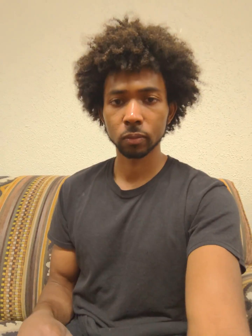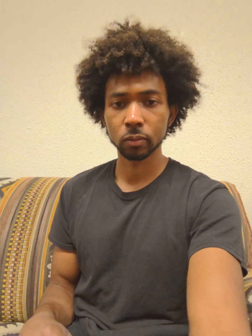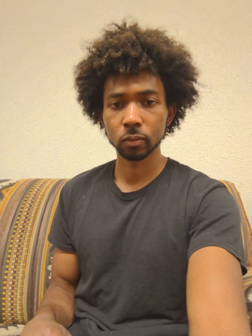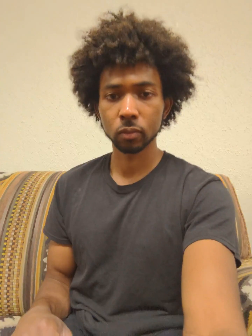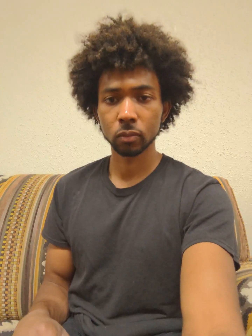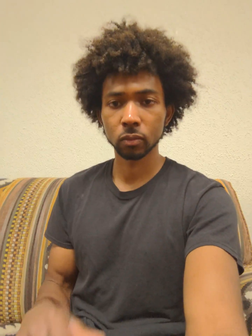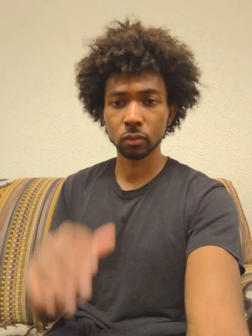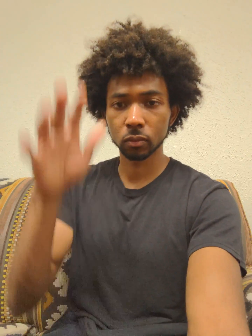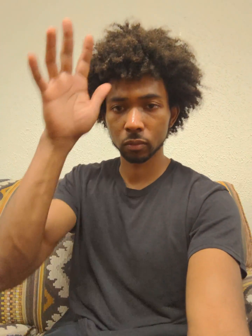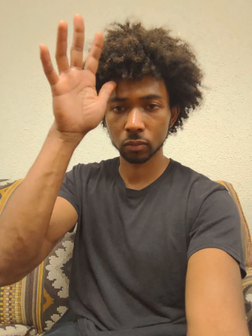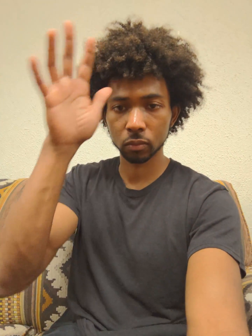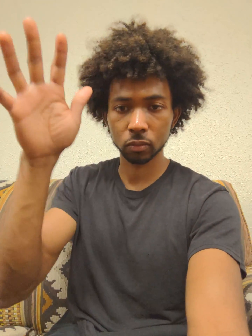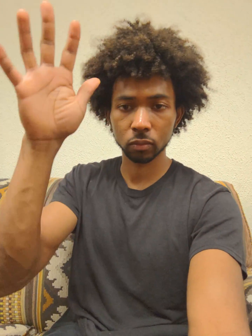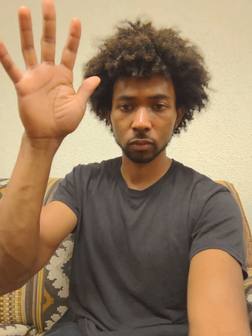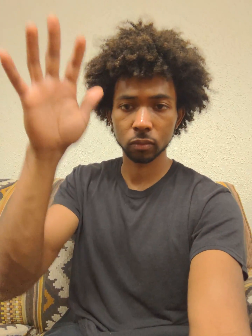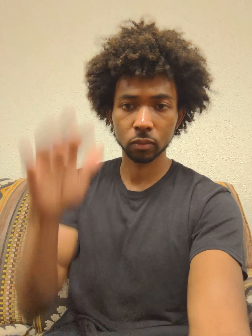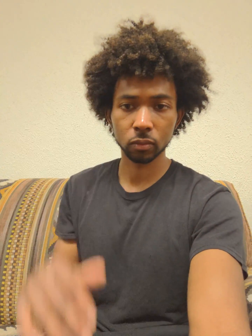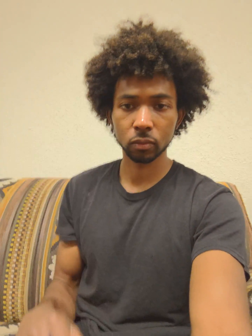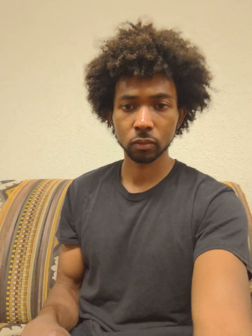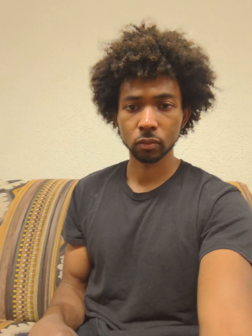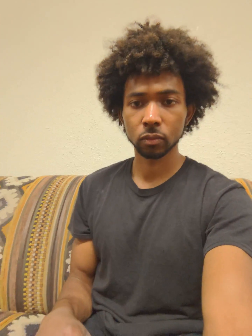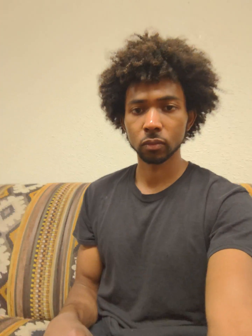deer